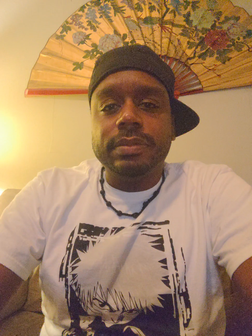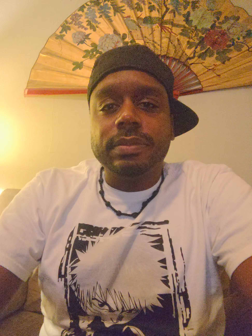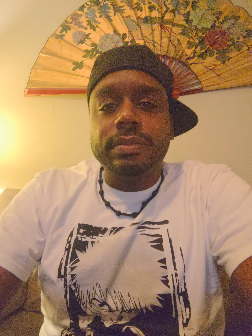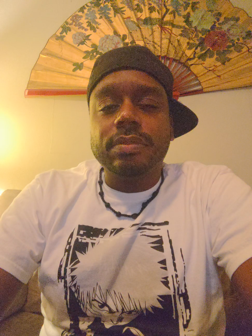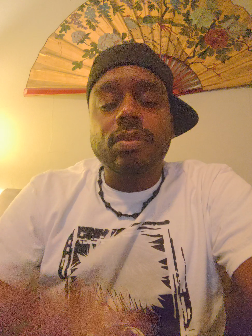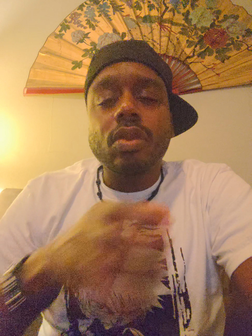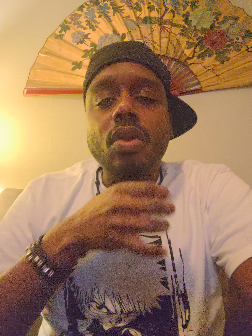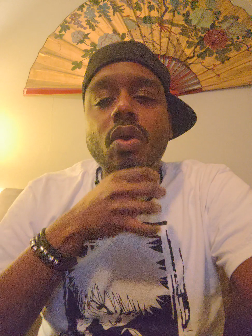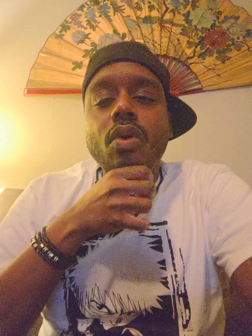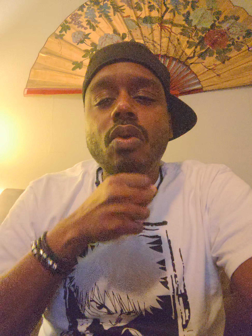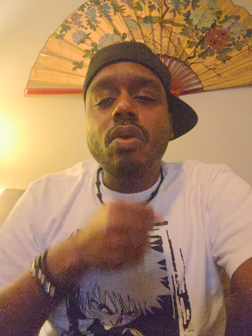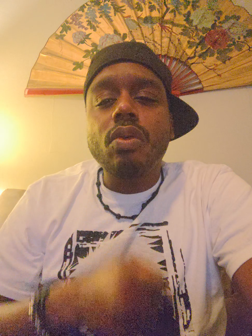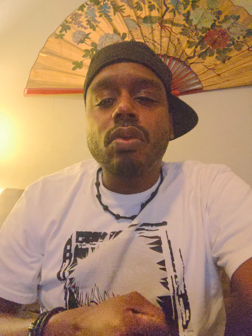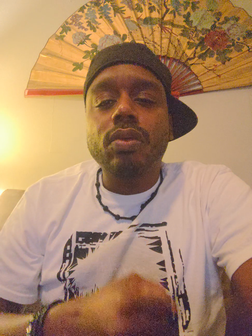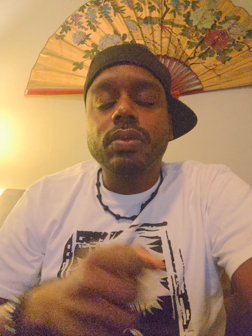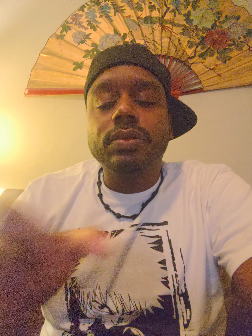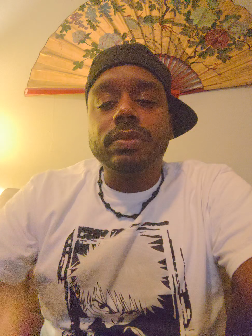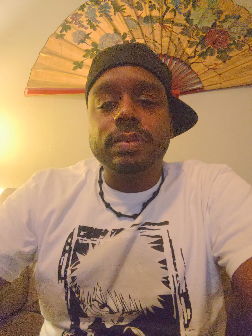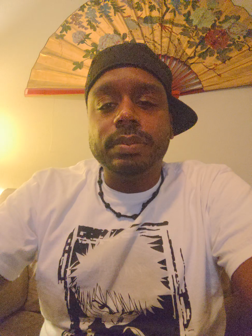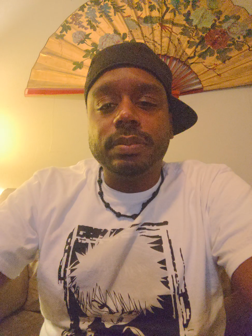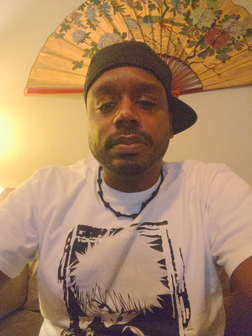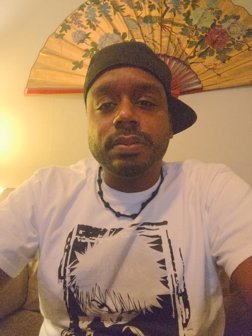old